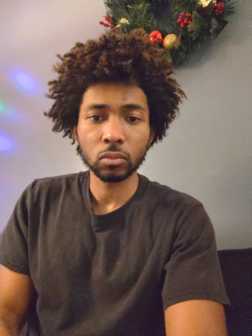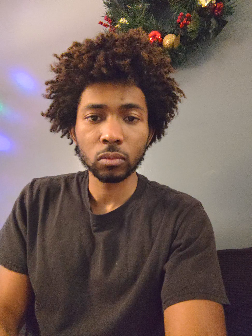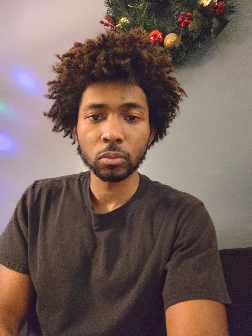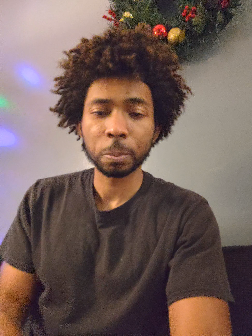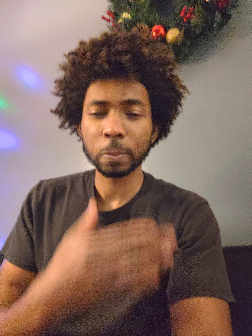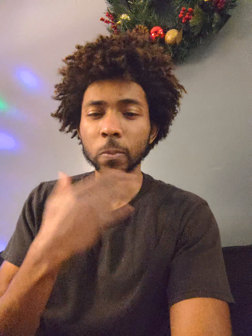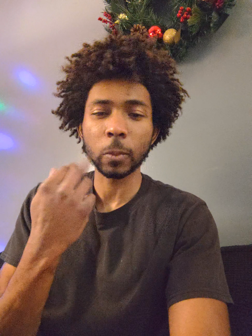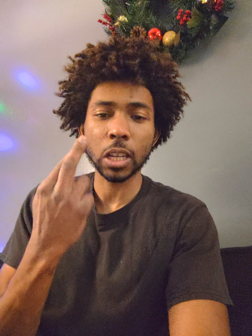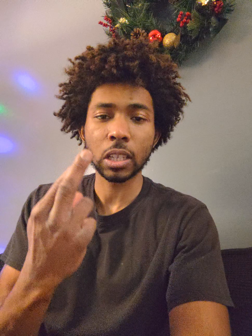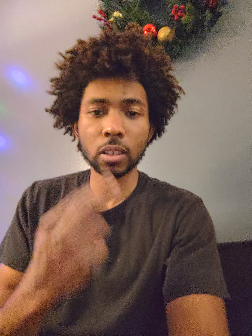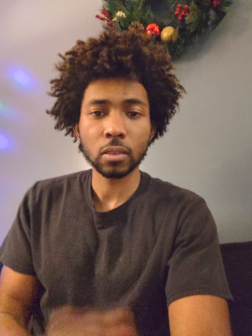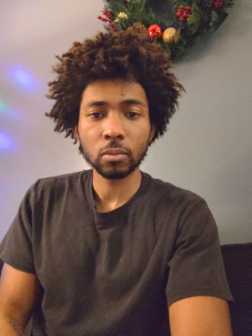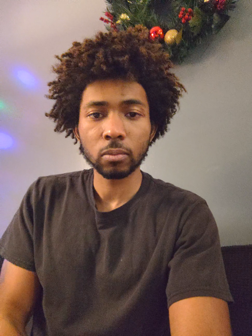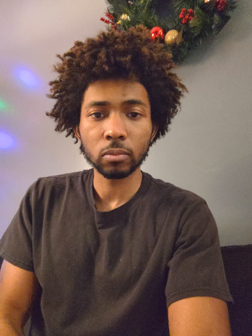beside